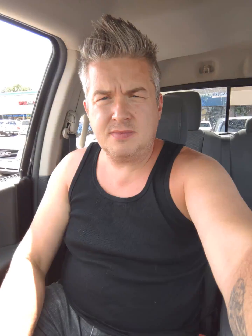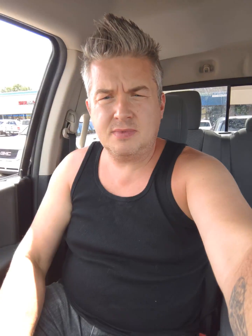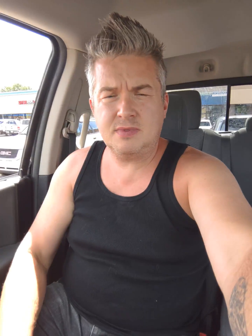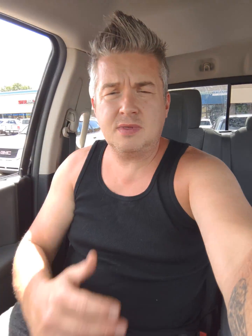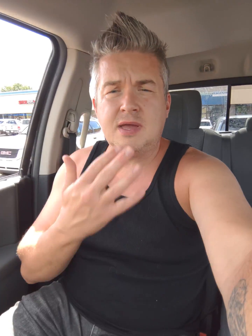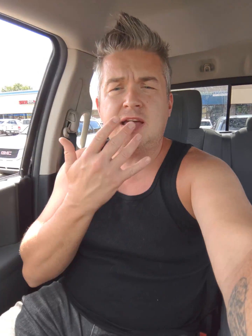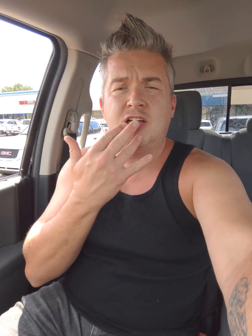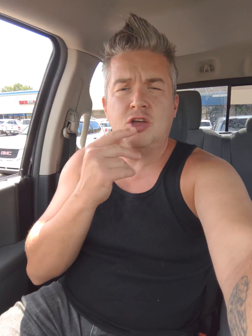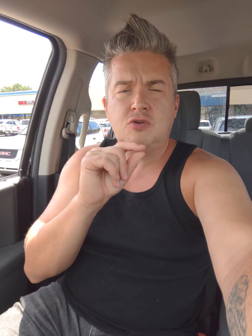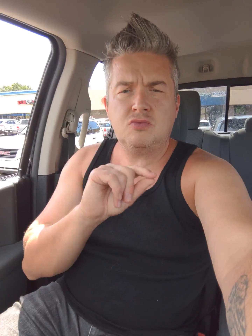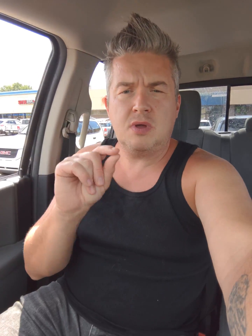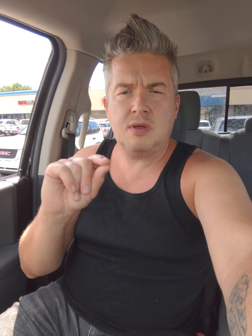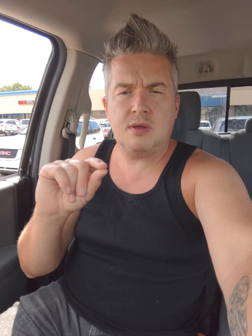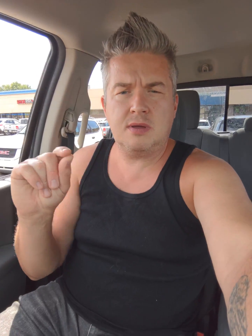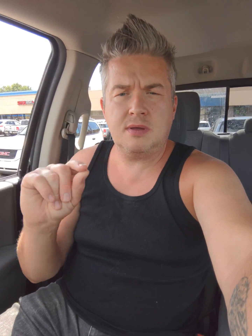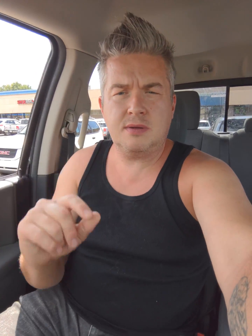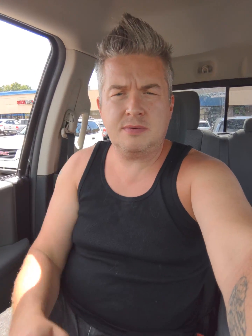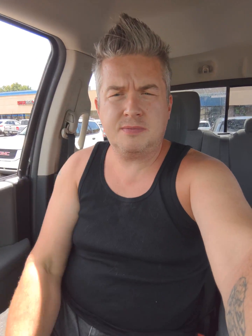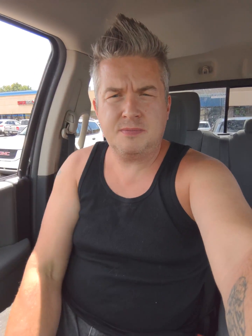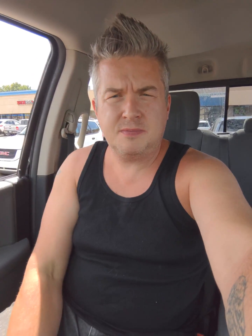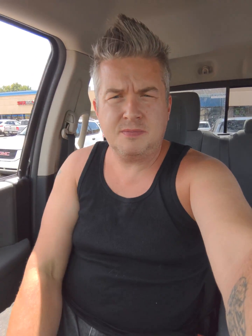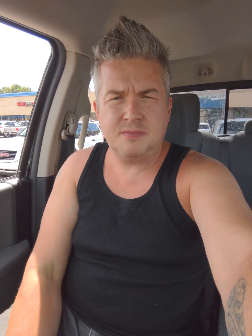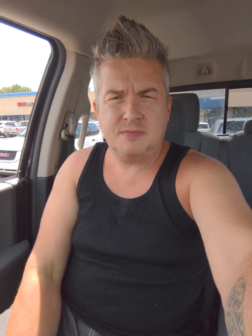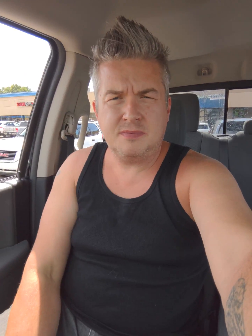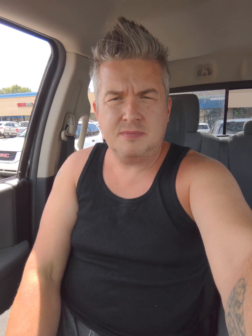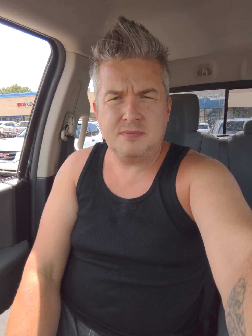crayon